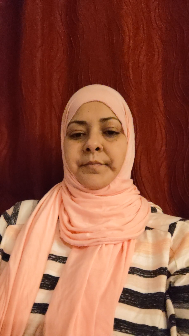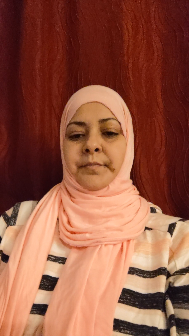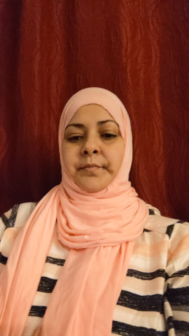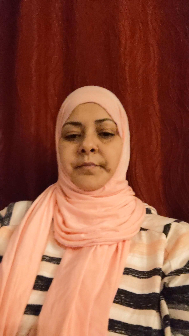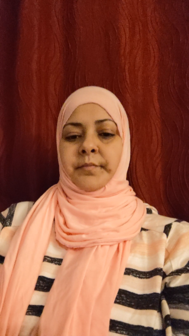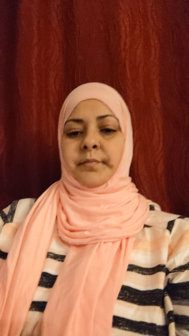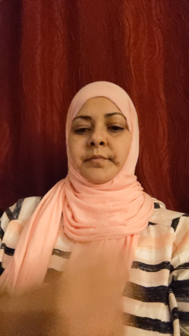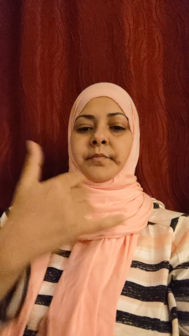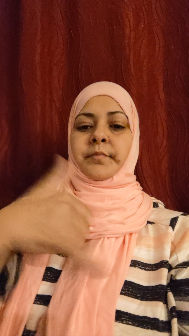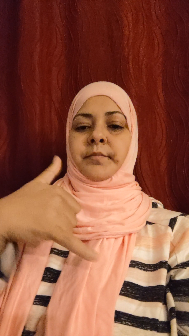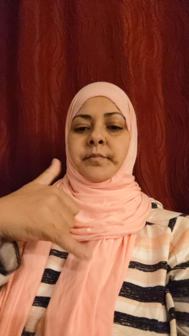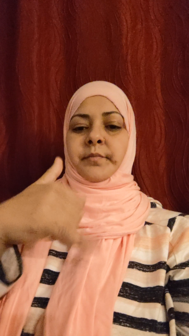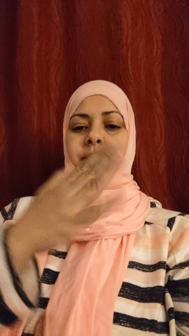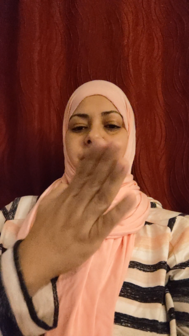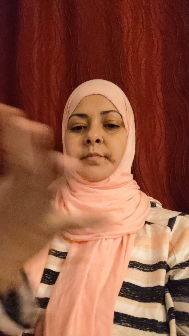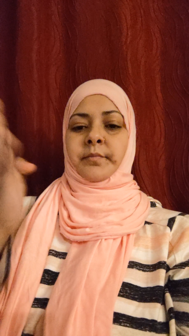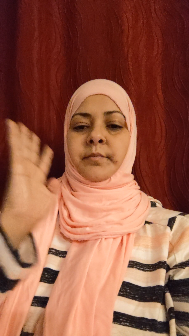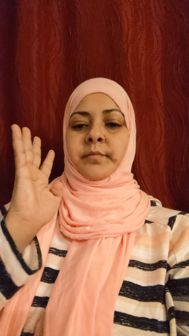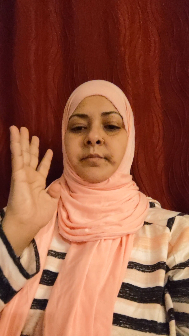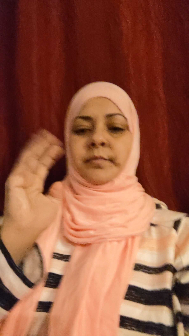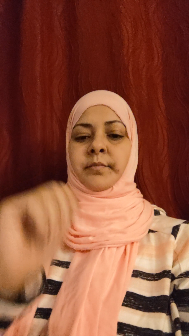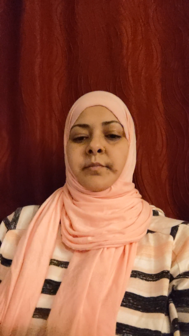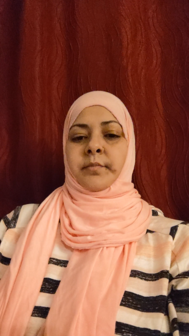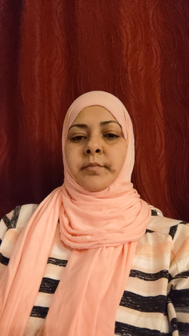playpen